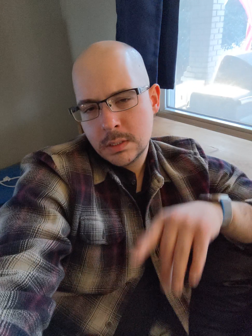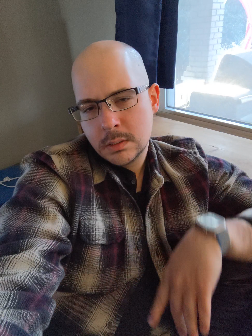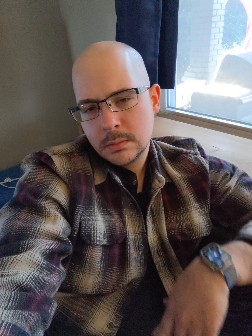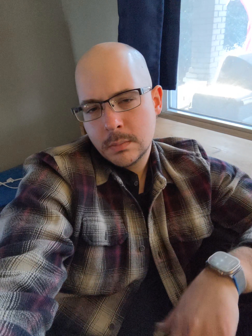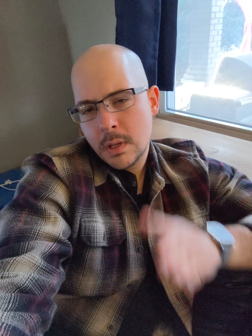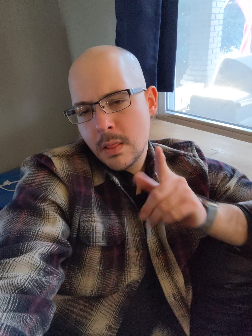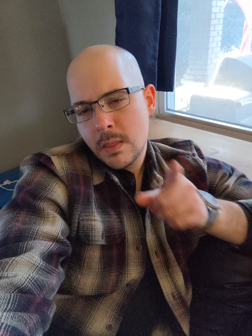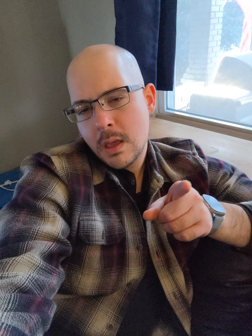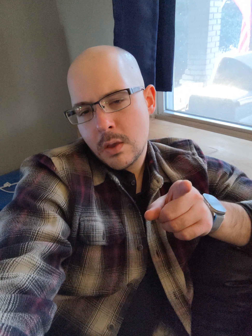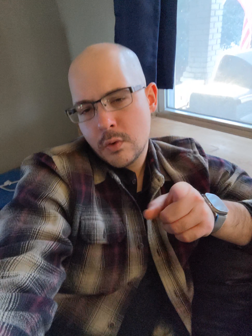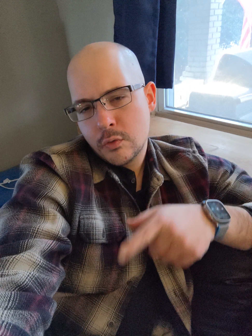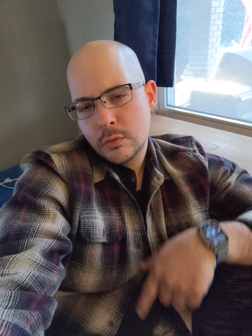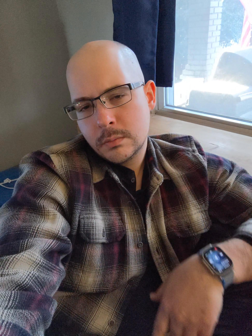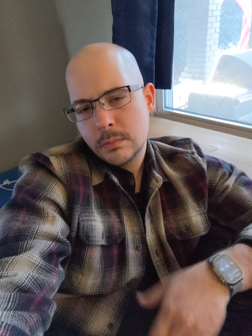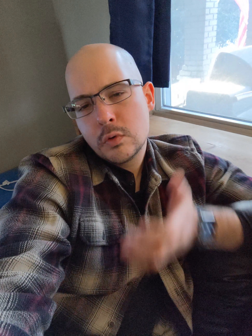there